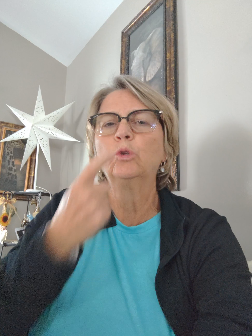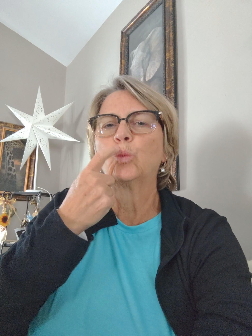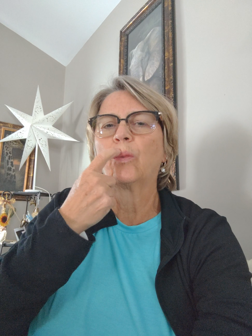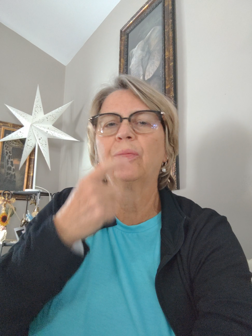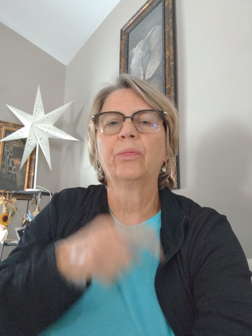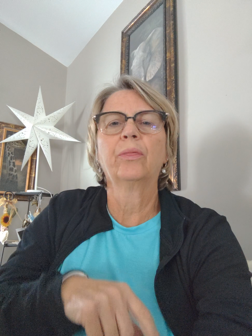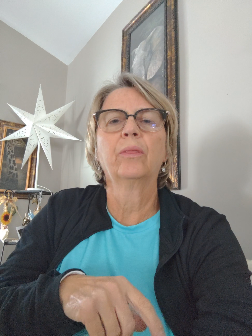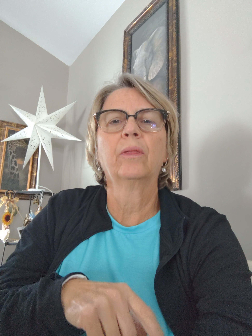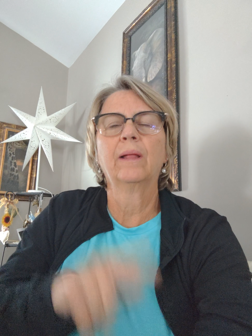tooth